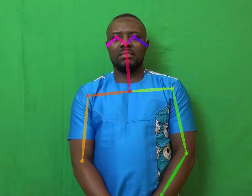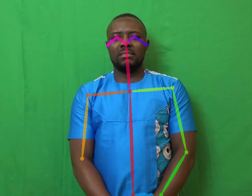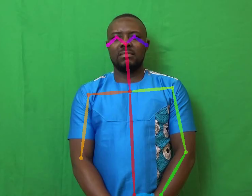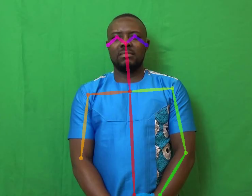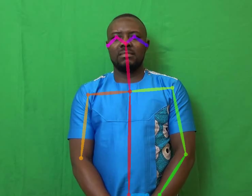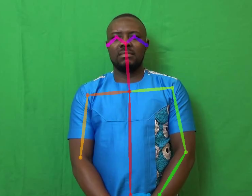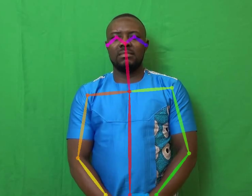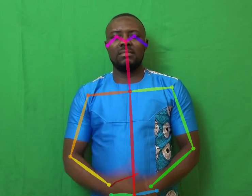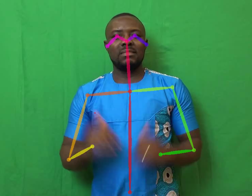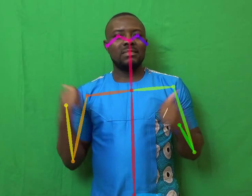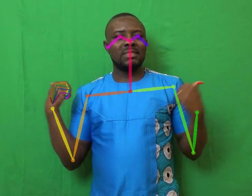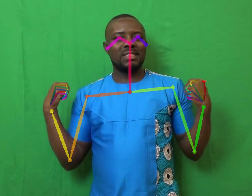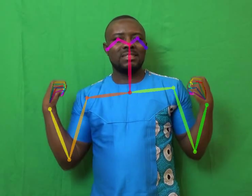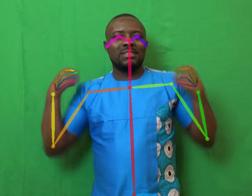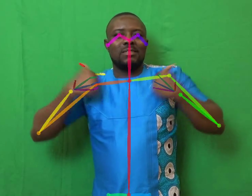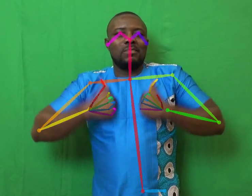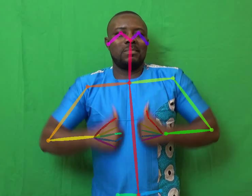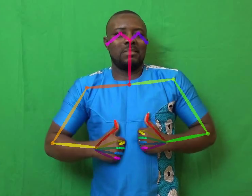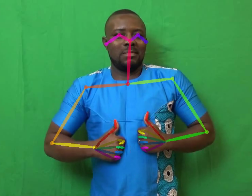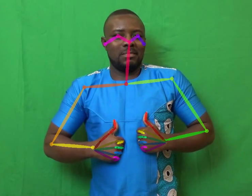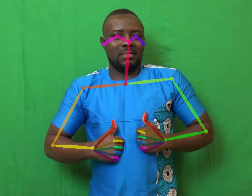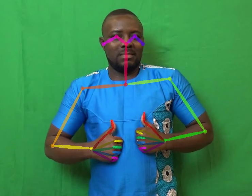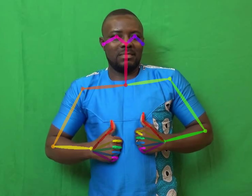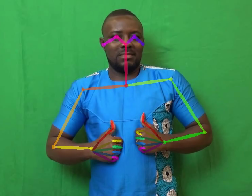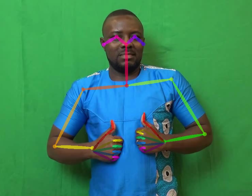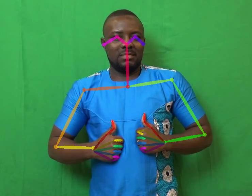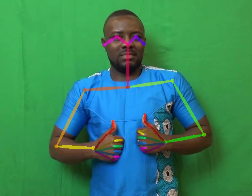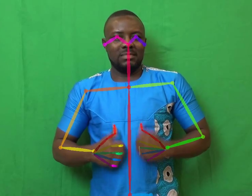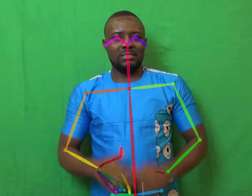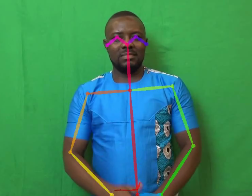backpack